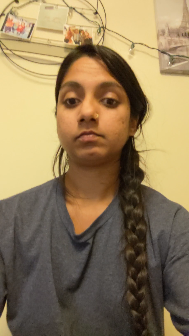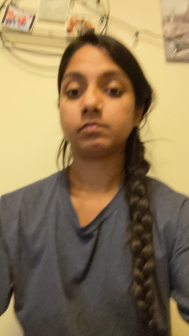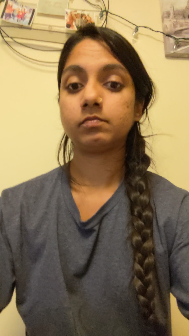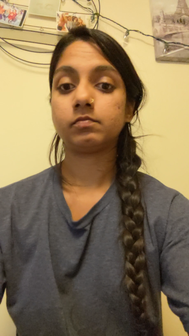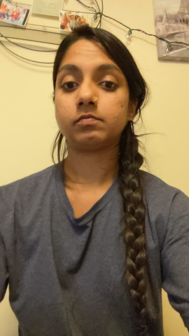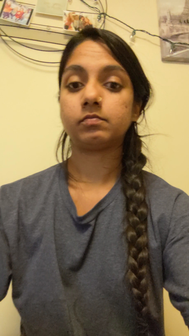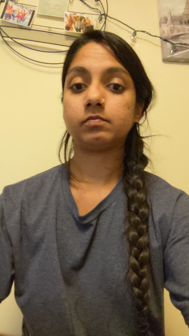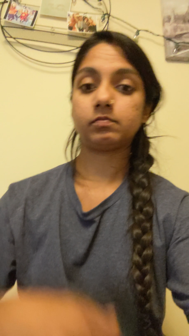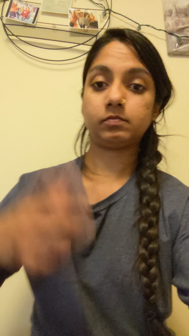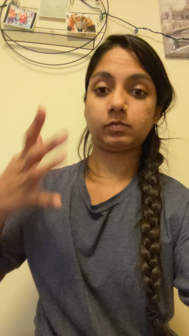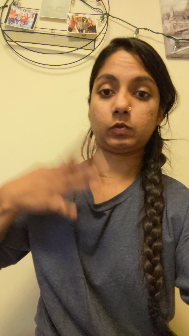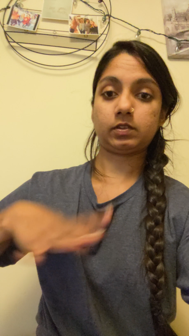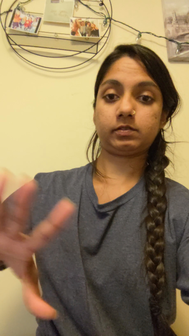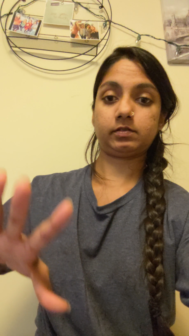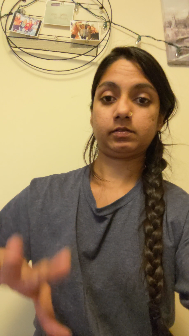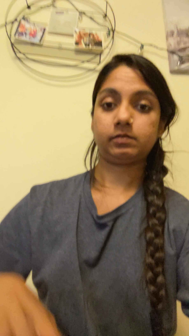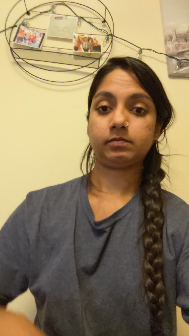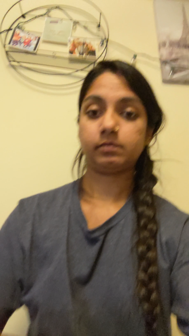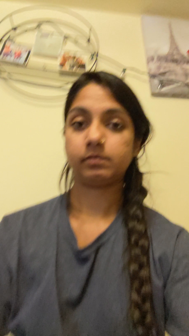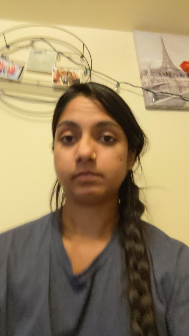dress